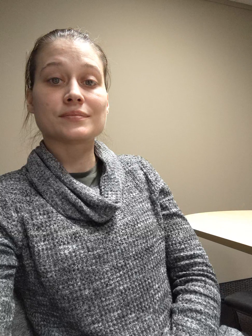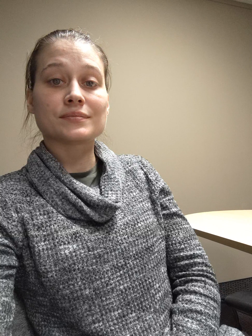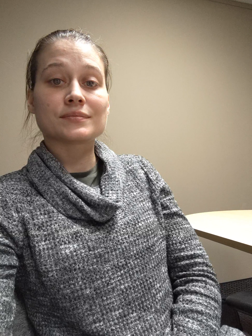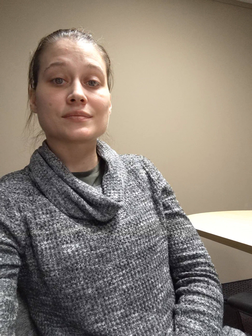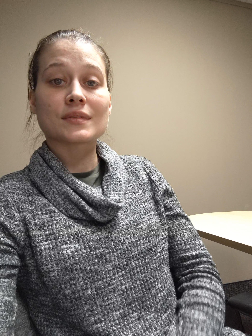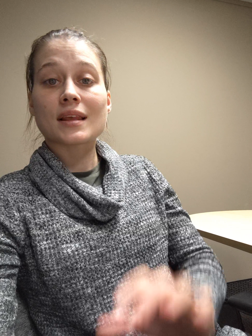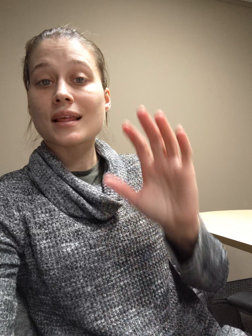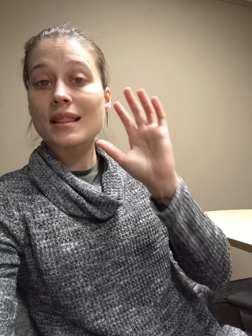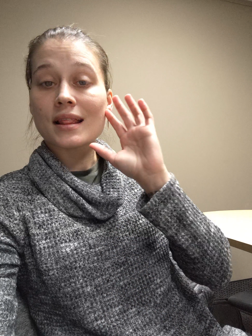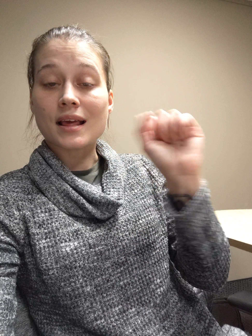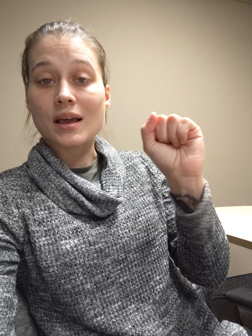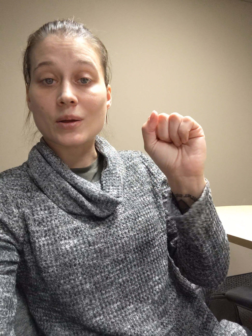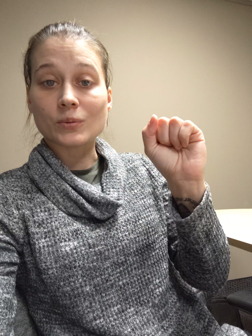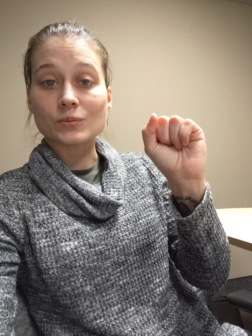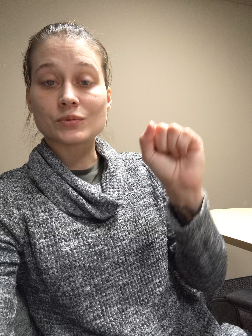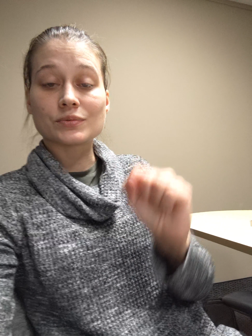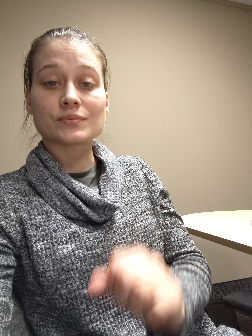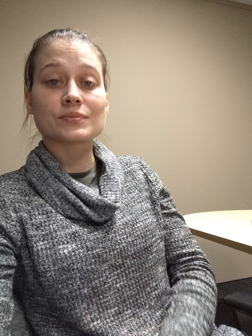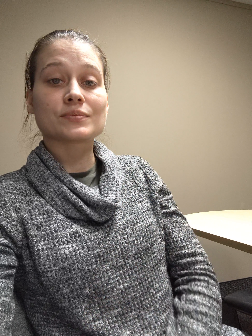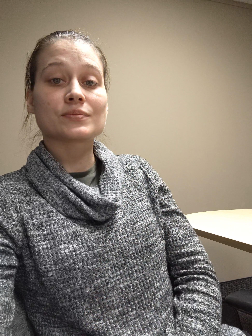loud